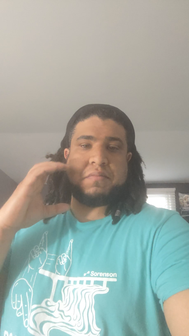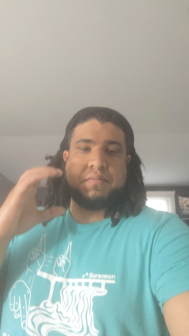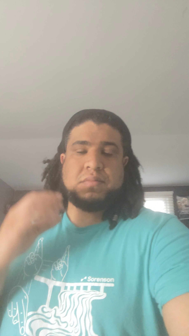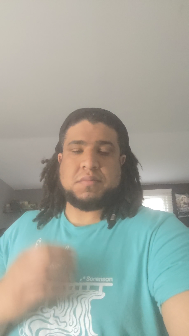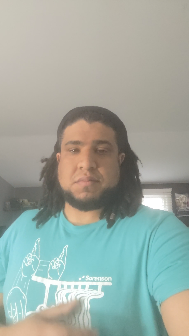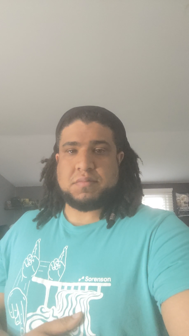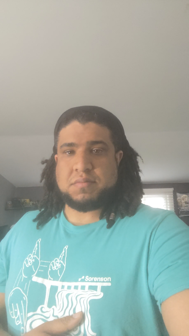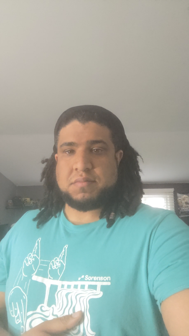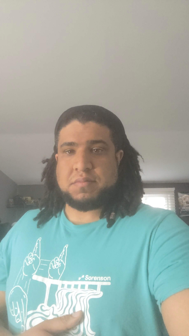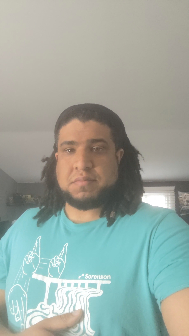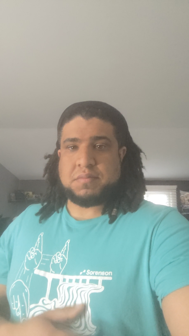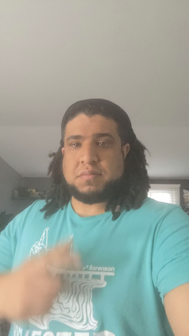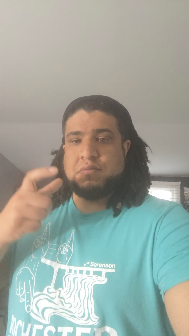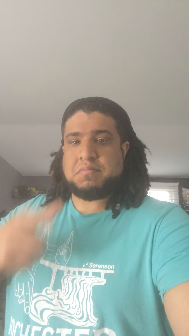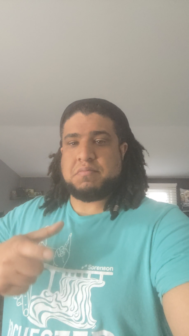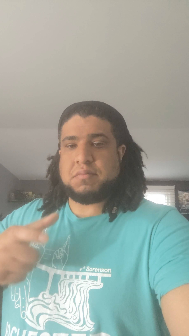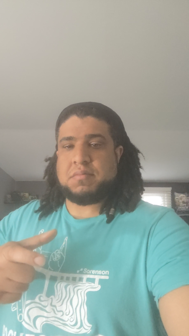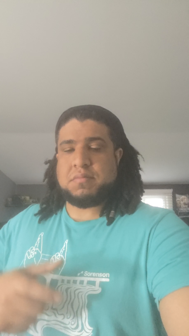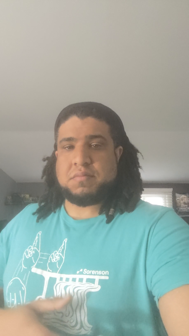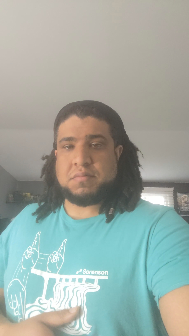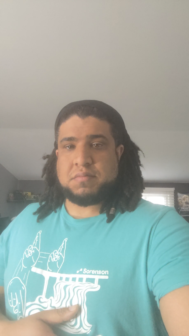plate